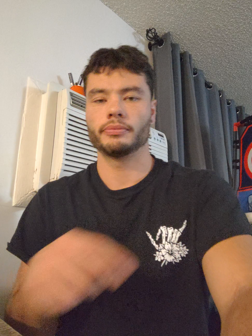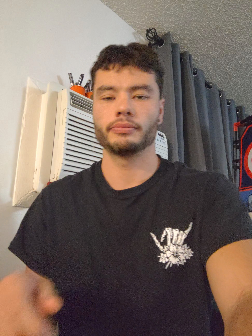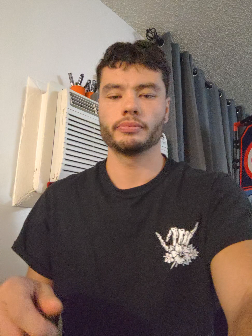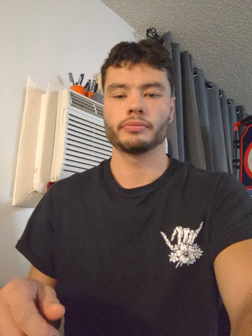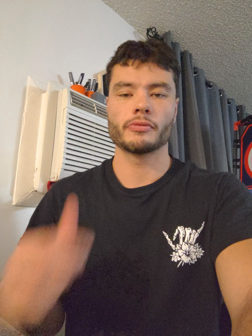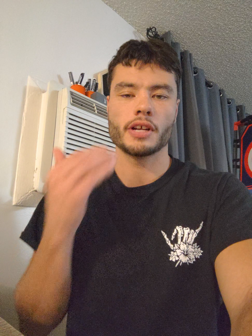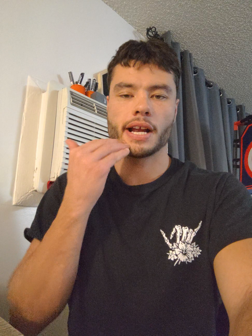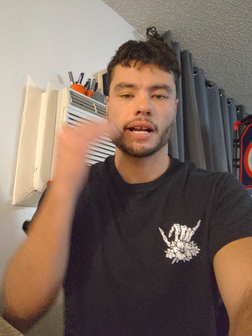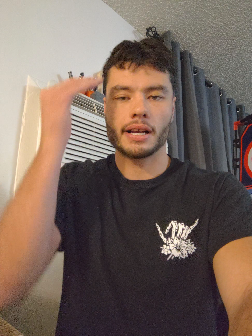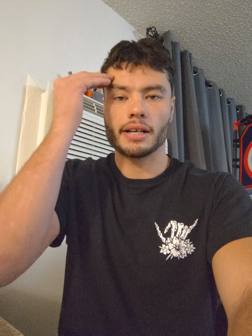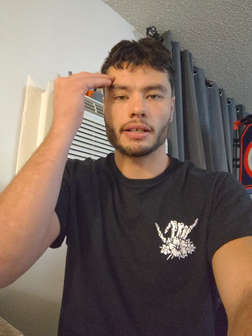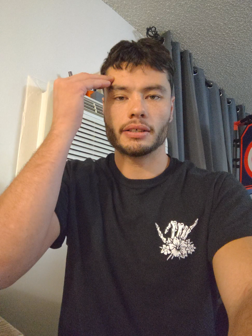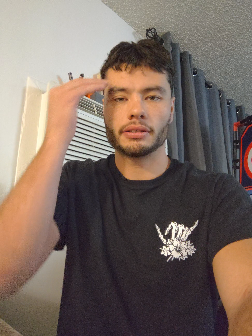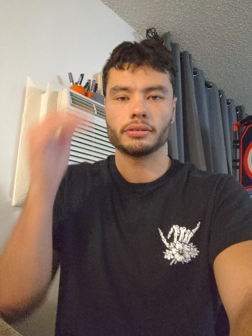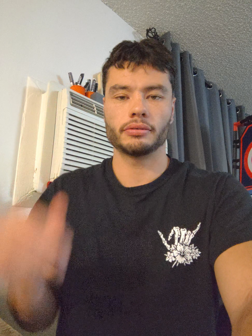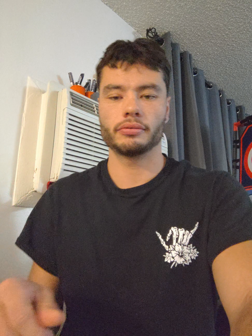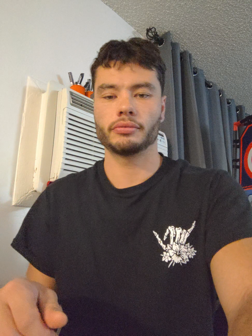head